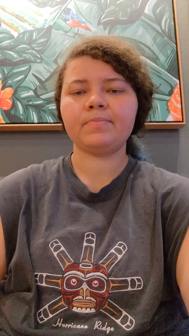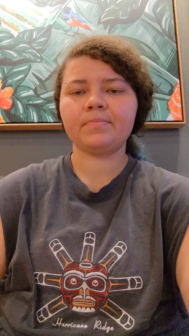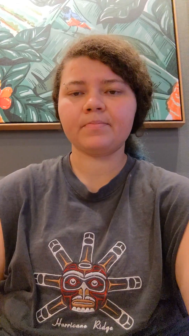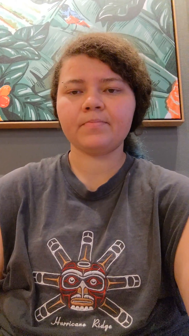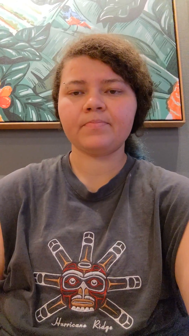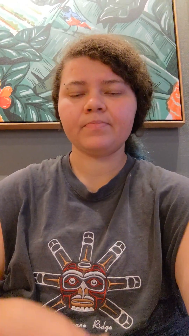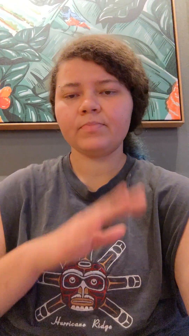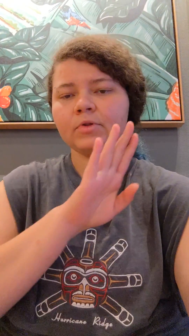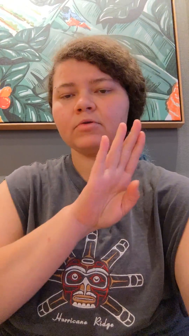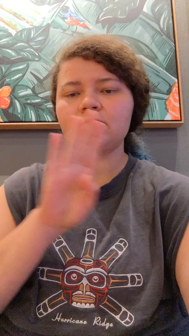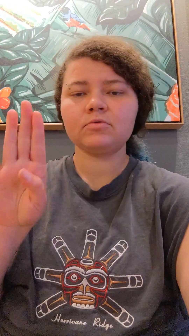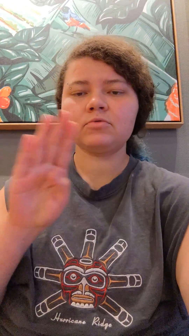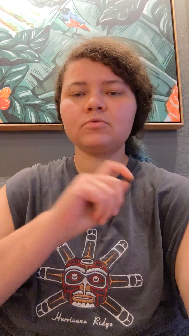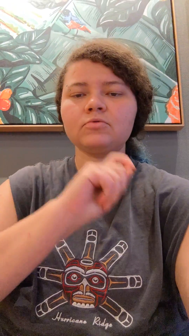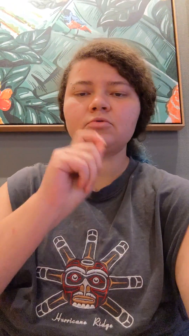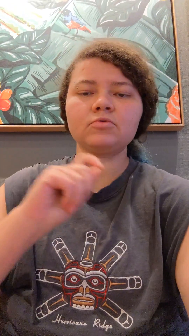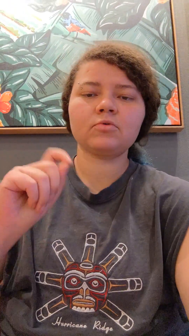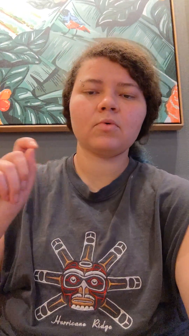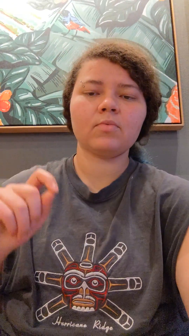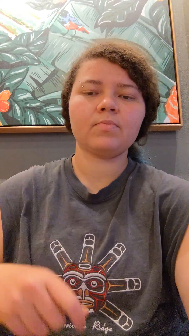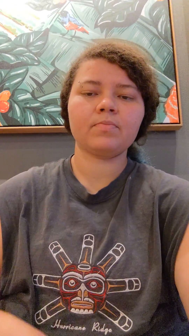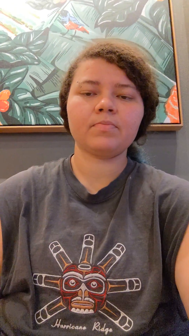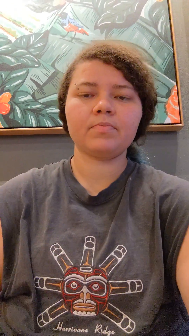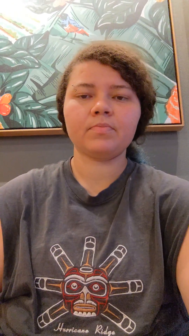chalk